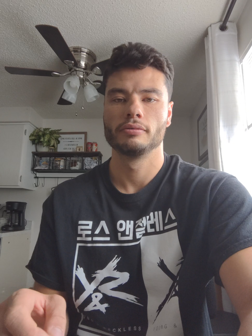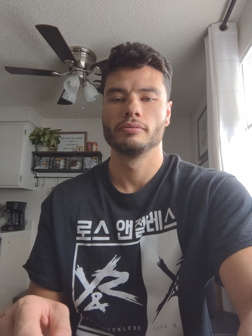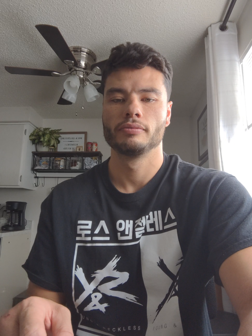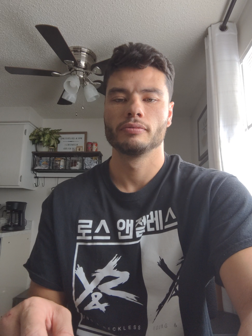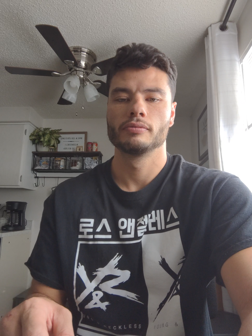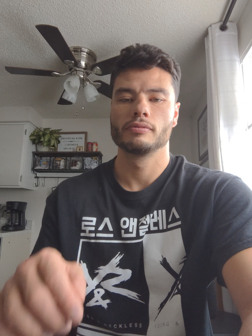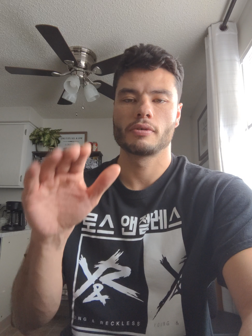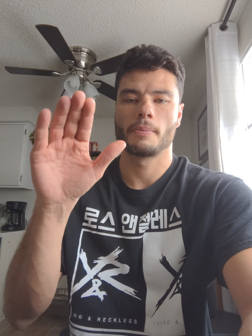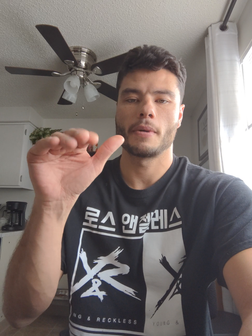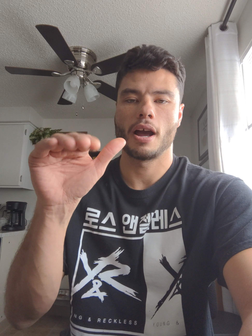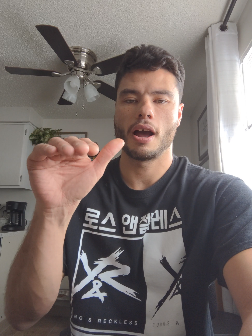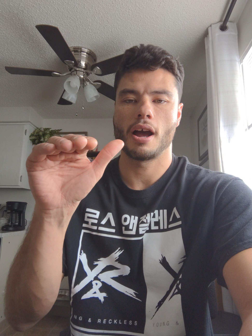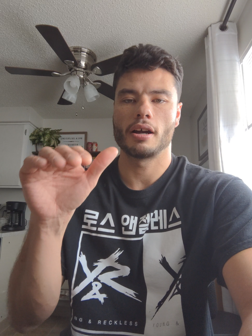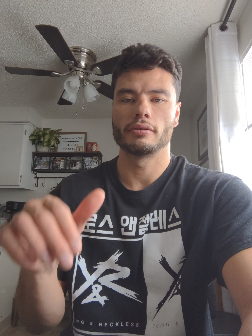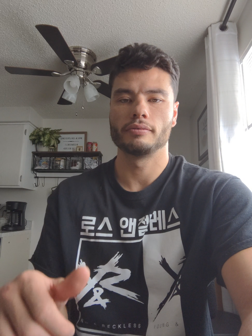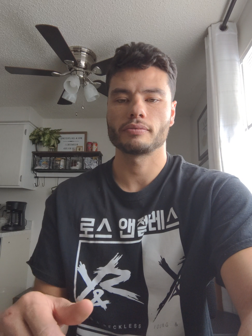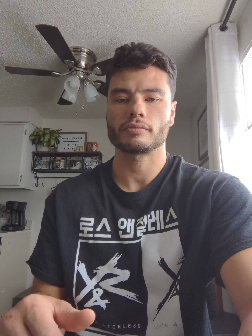bye